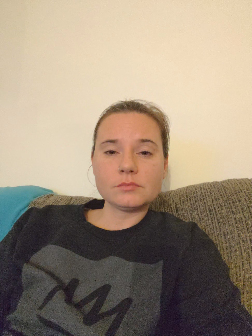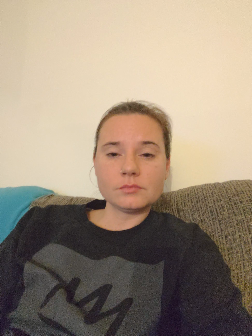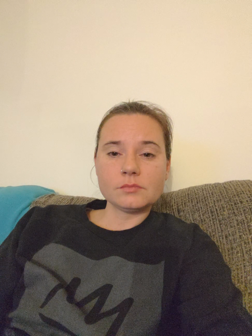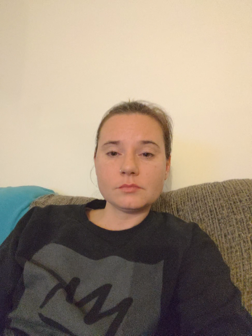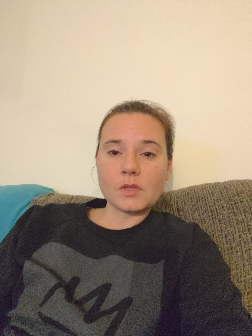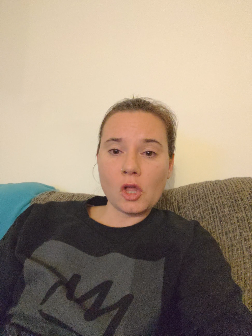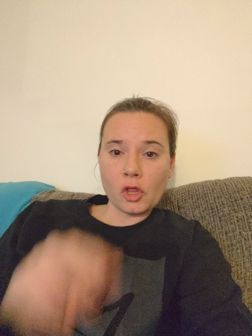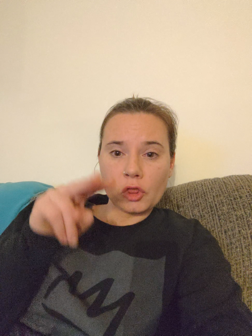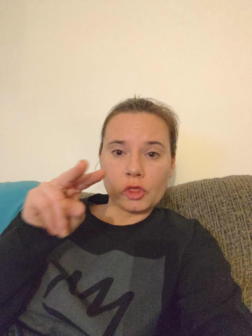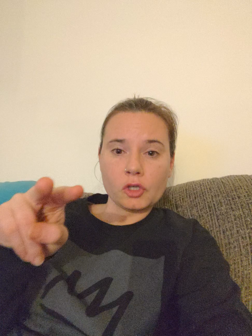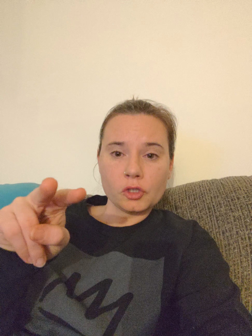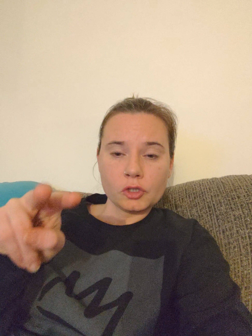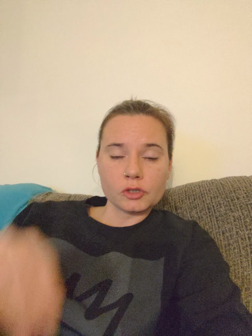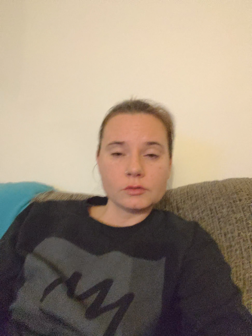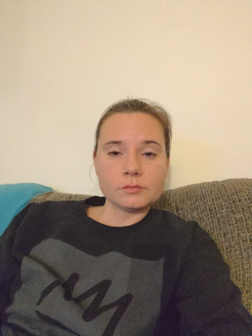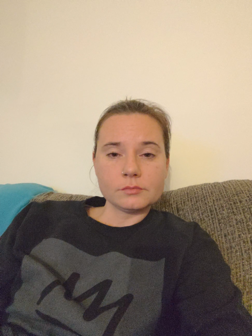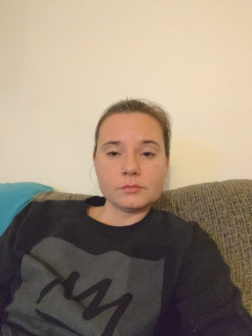look